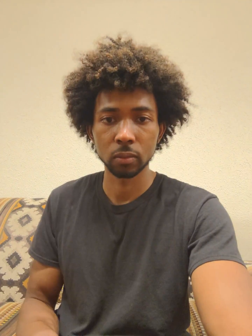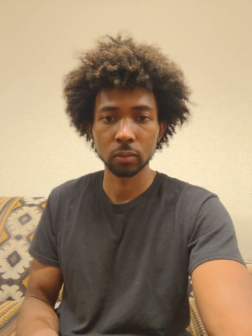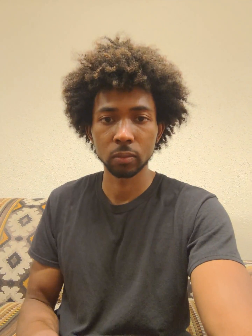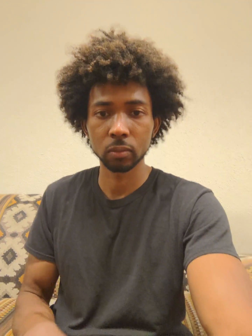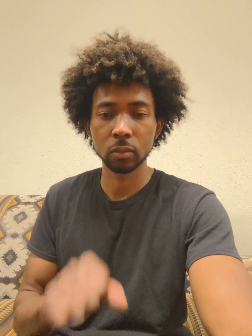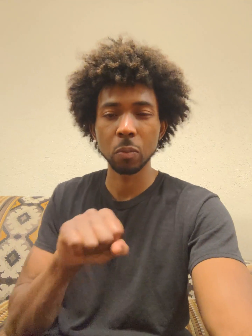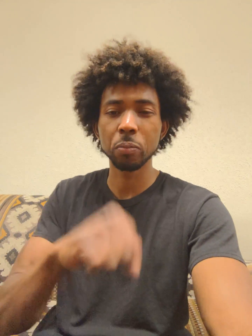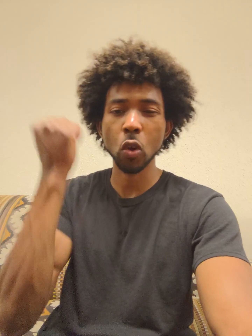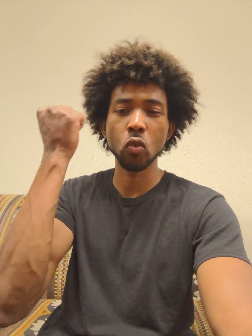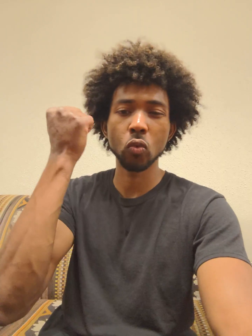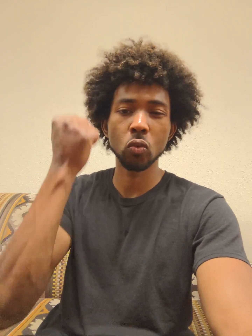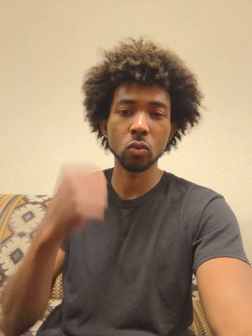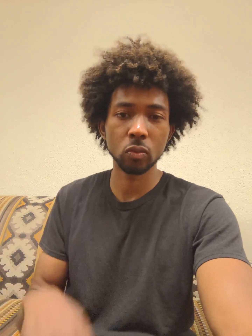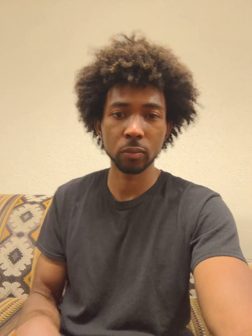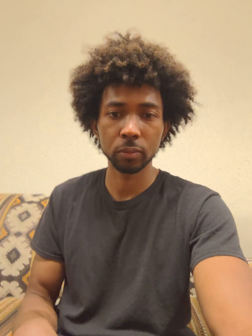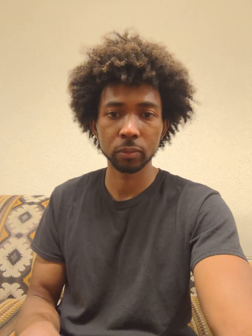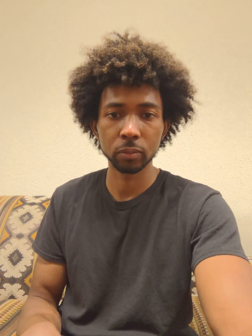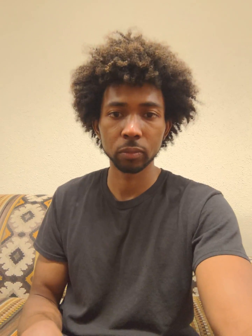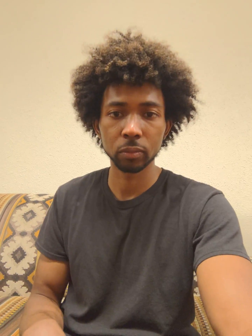broken